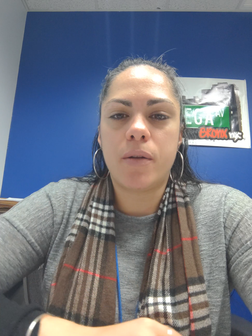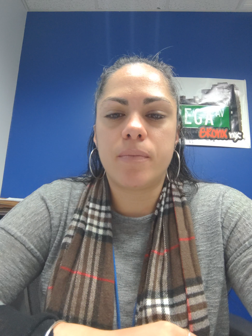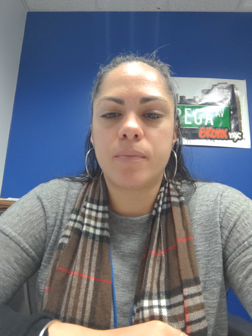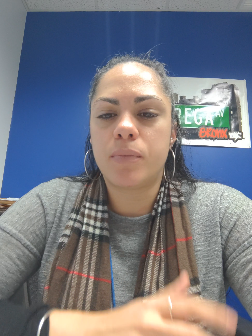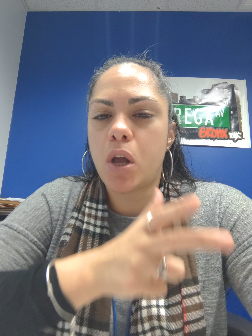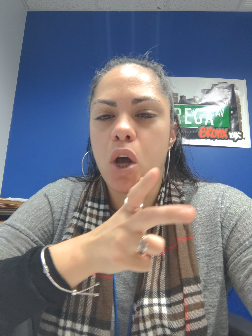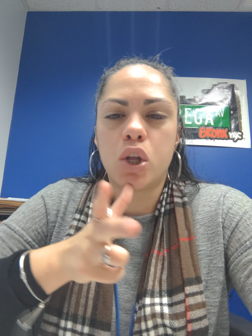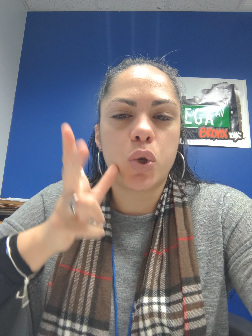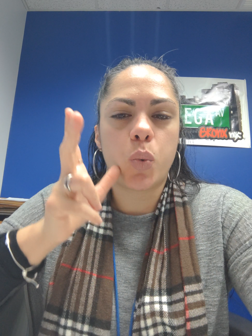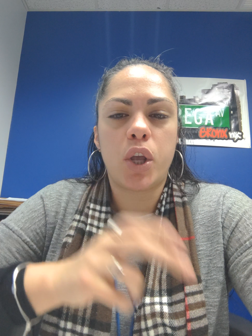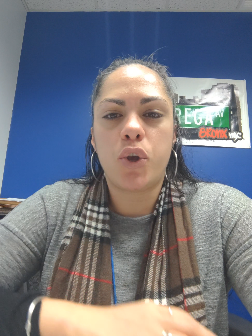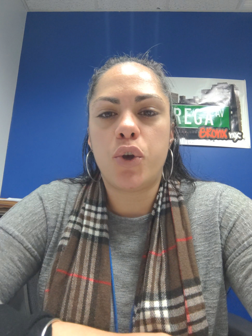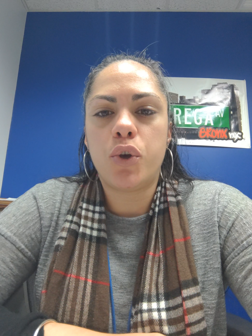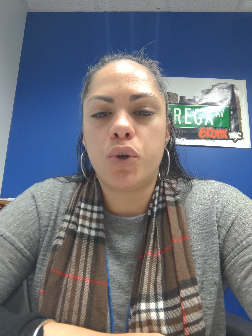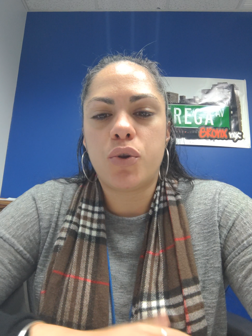underwear